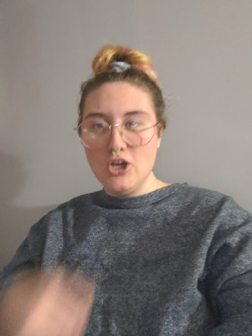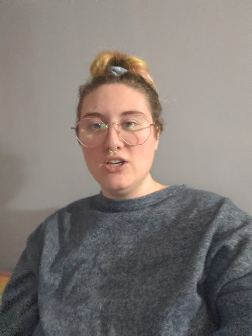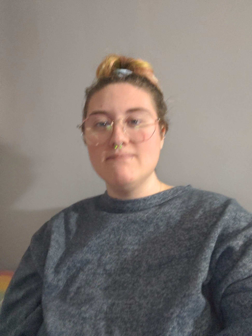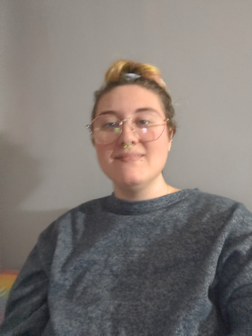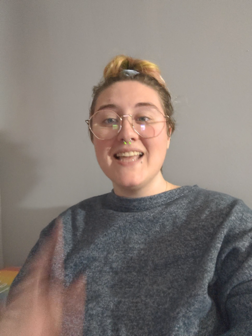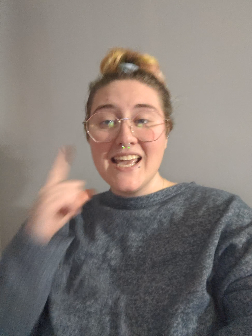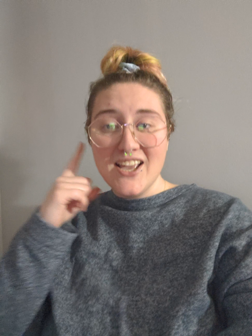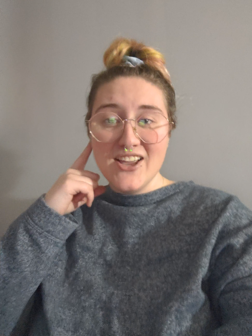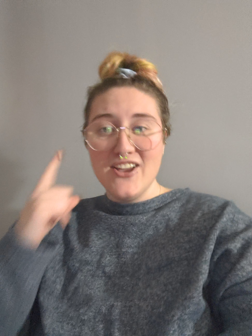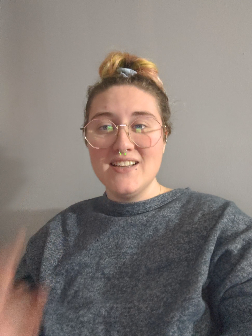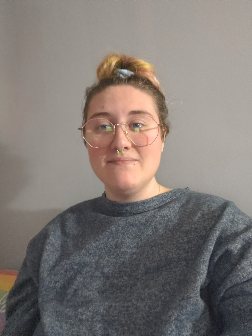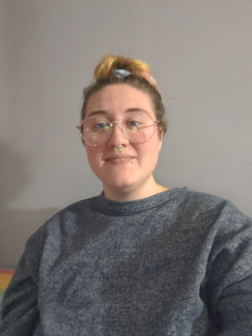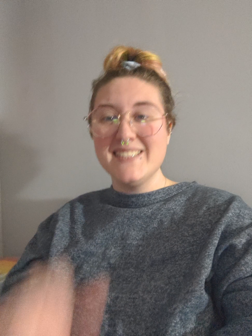ear